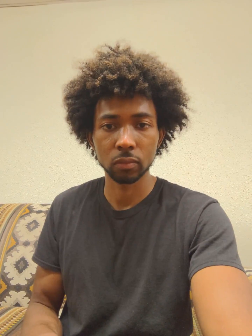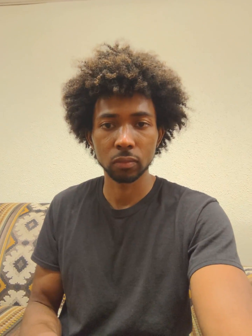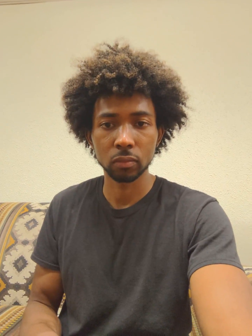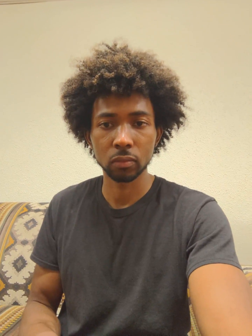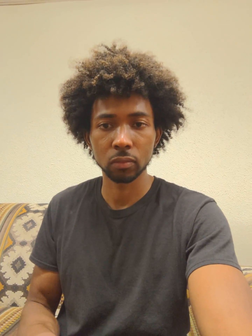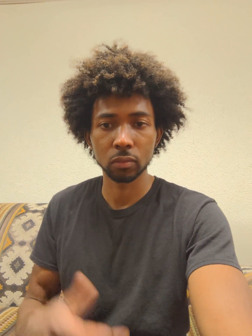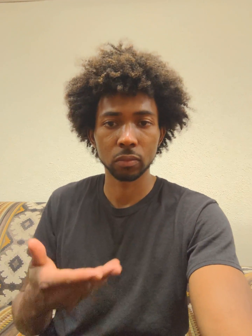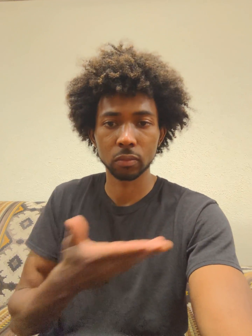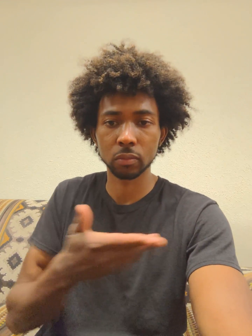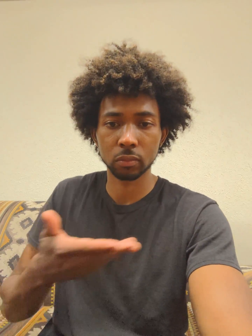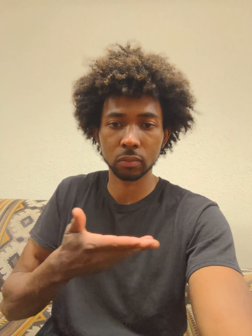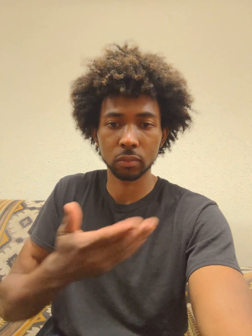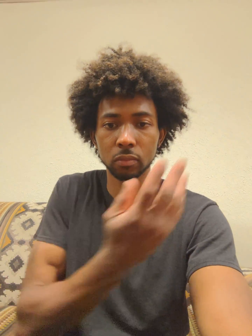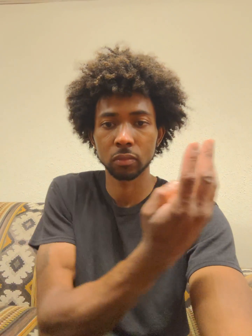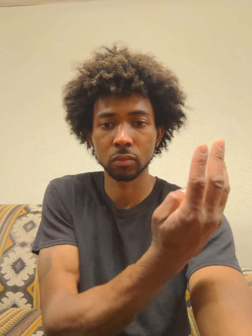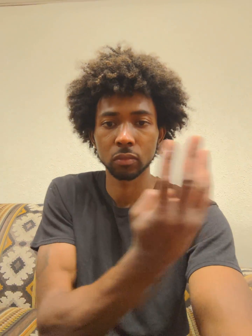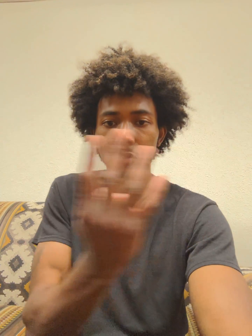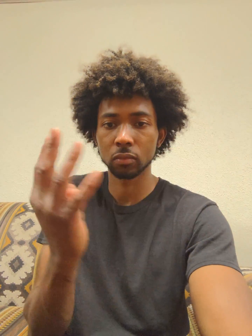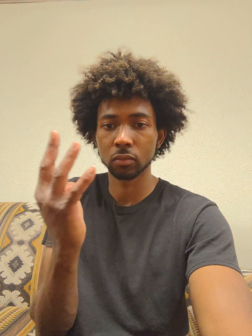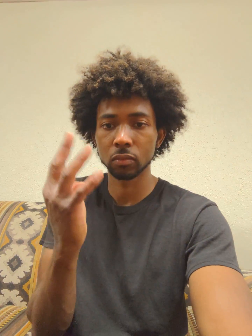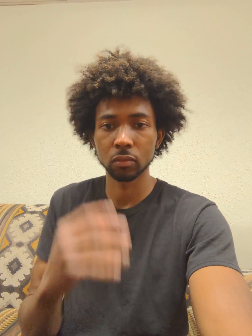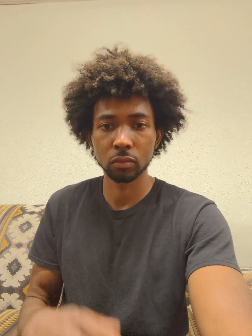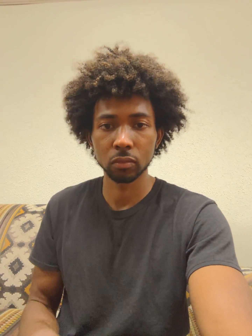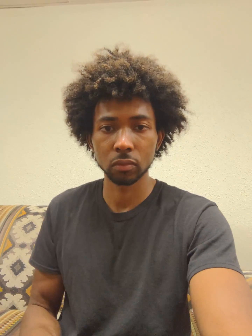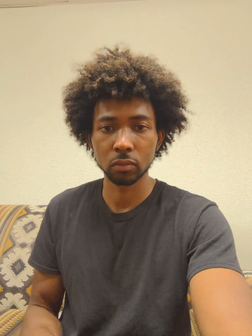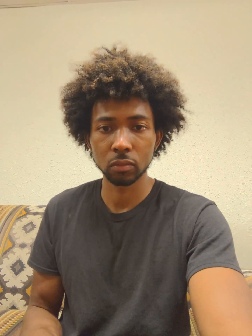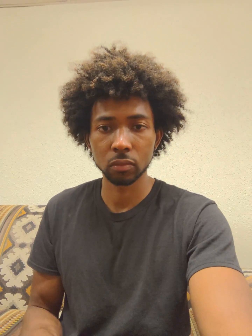crib